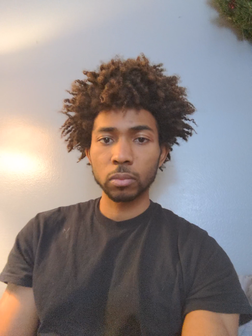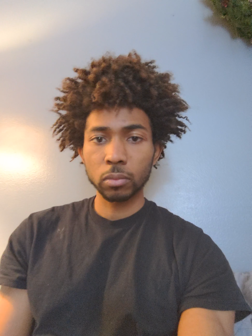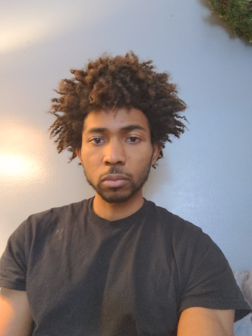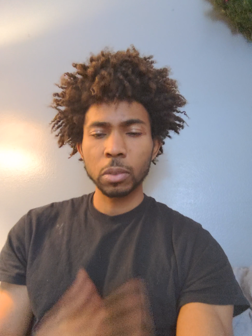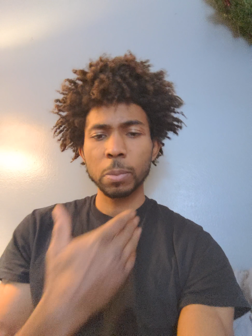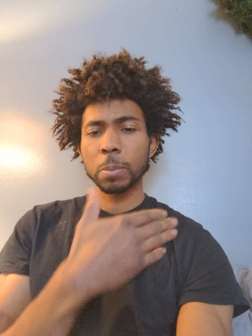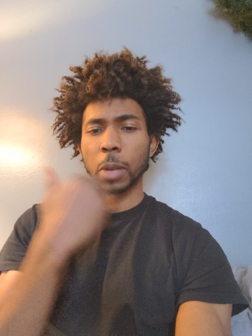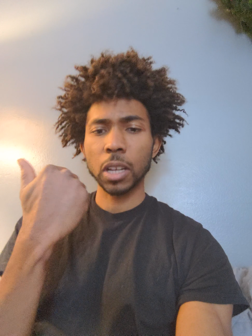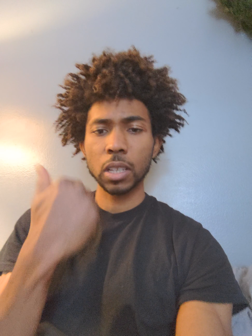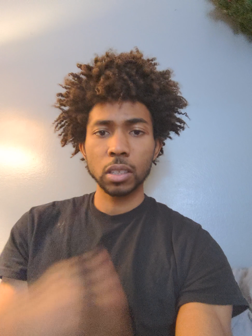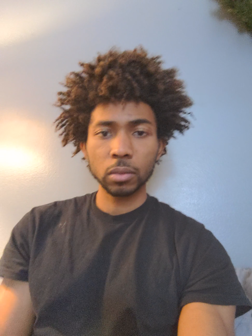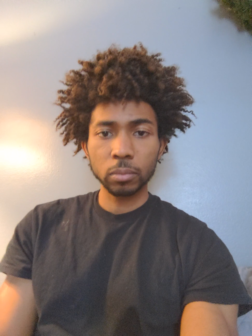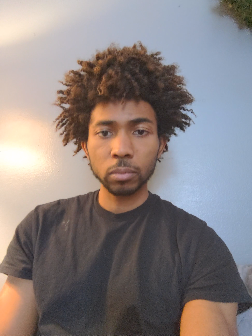better